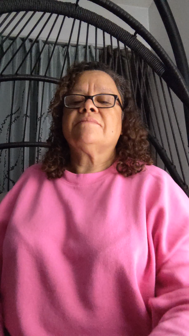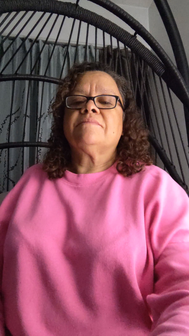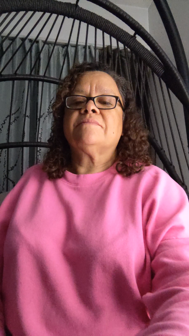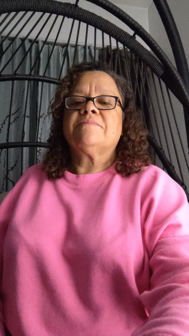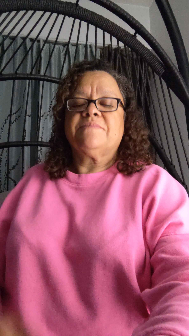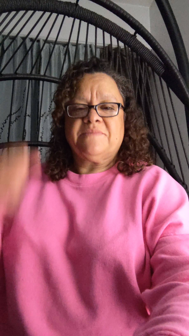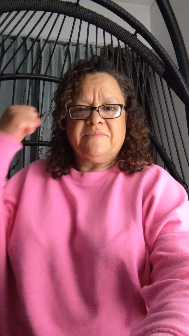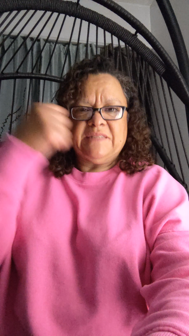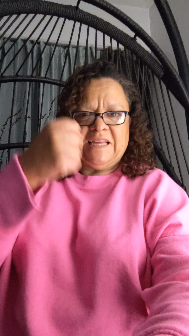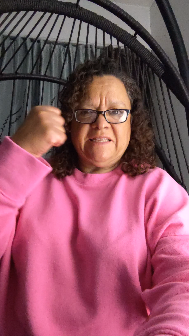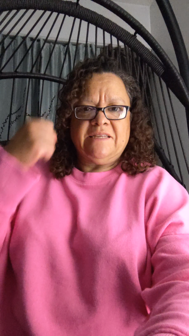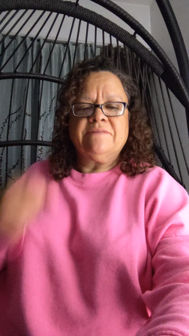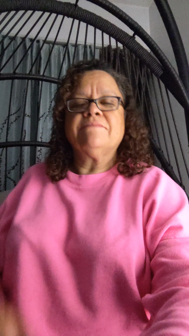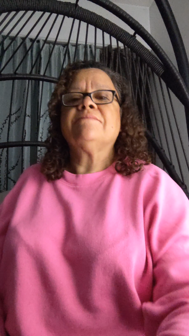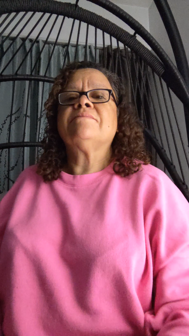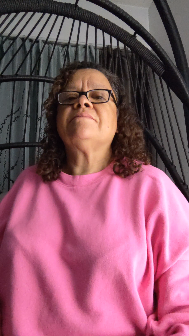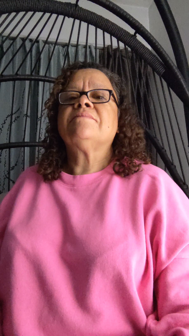hit